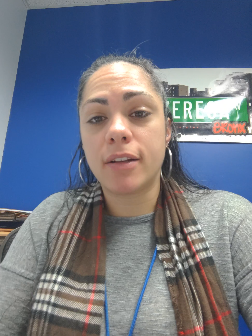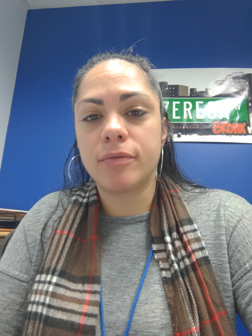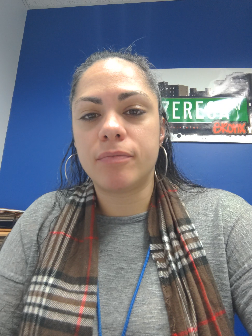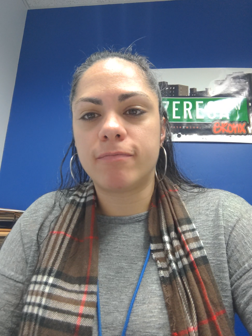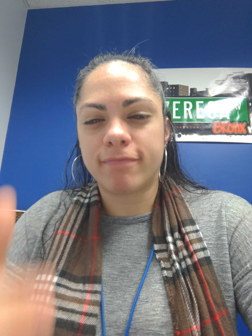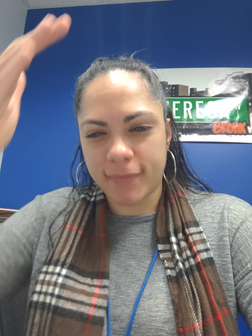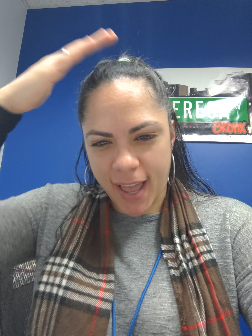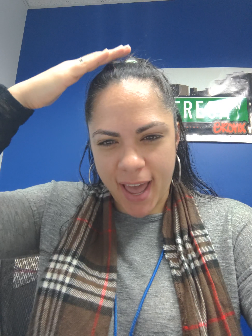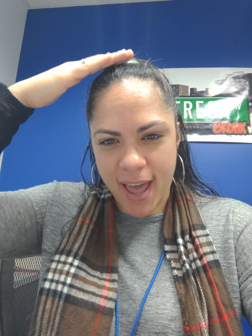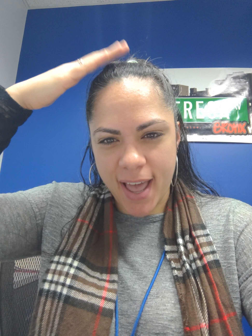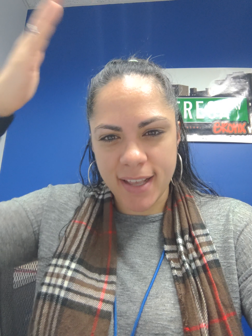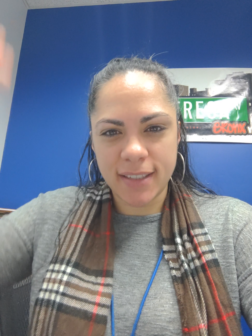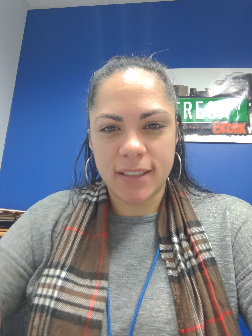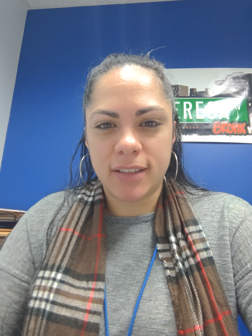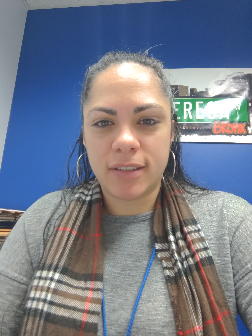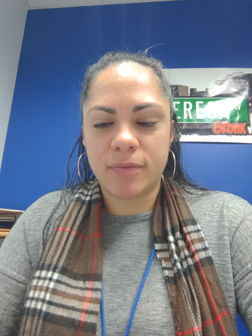hat